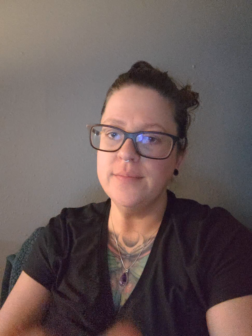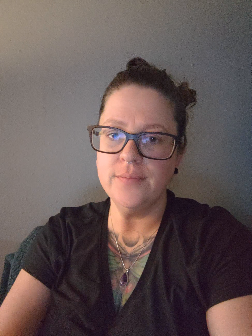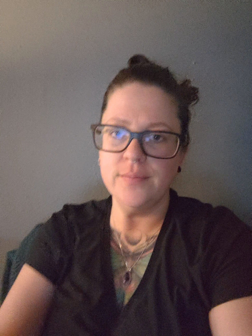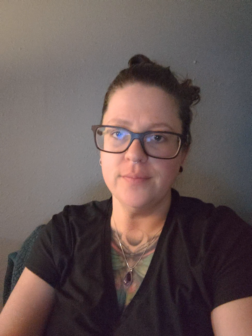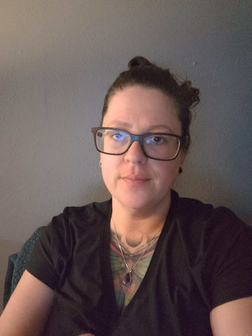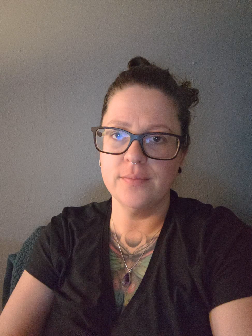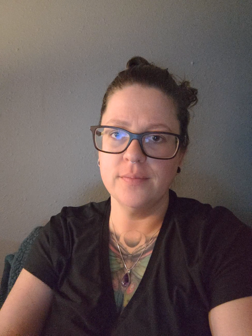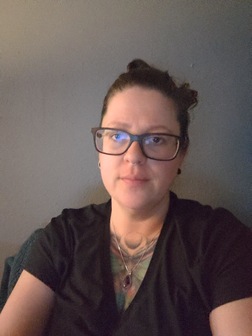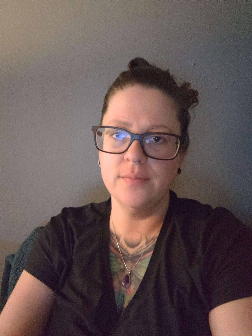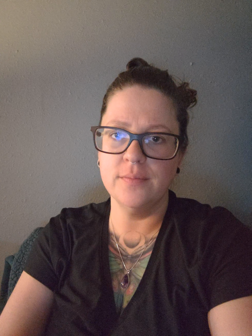hen